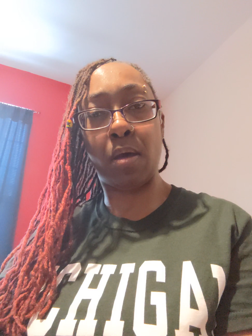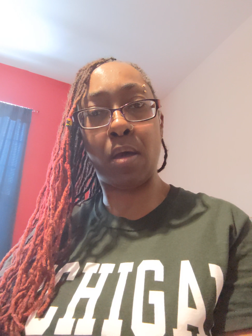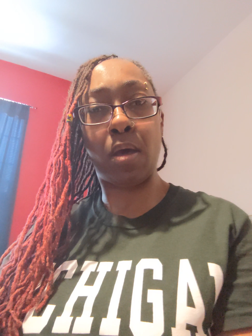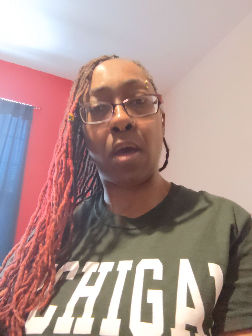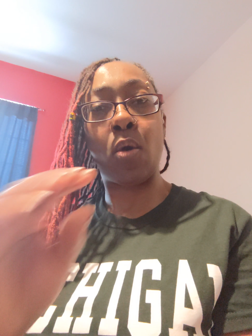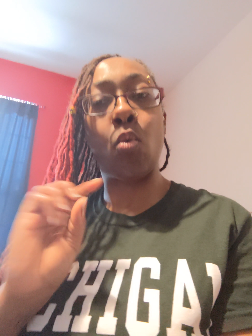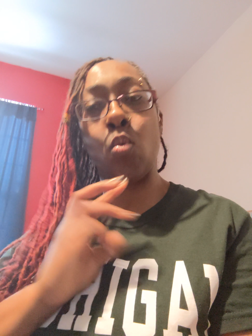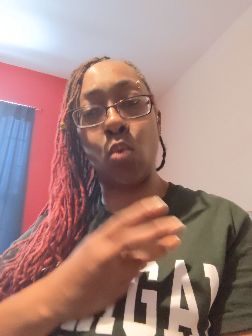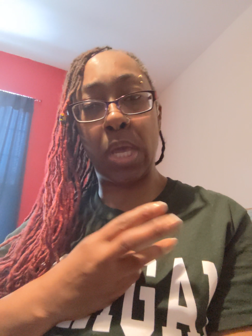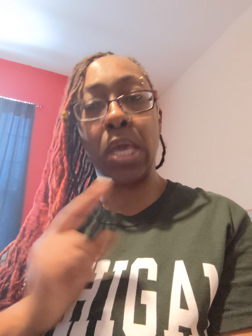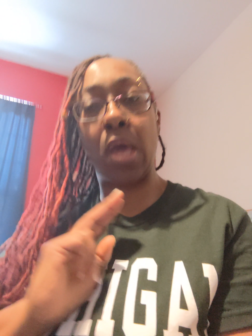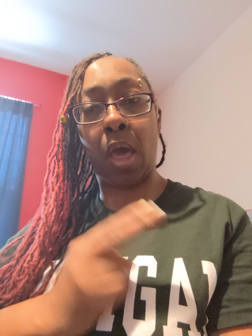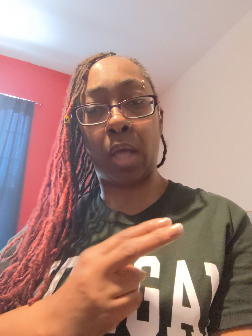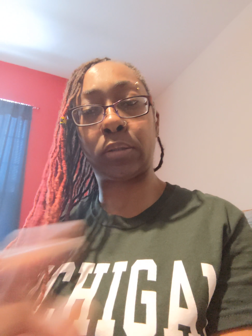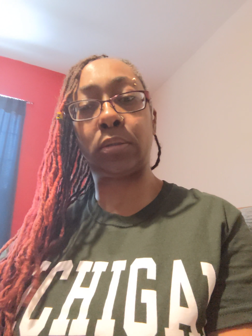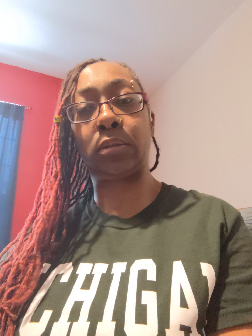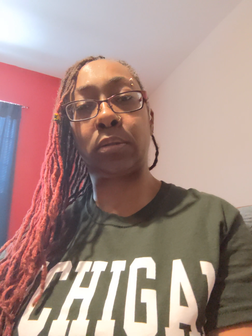we